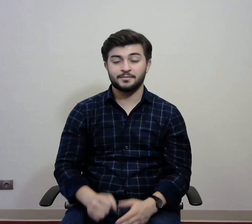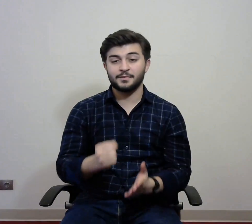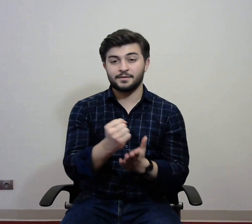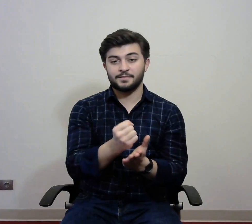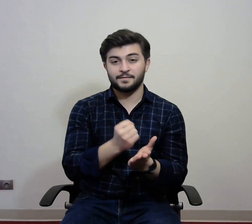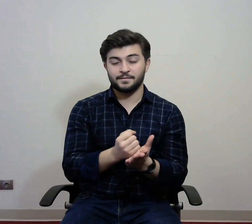viza